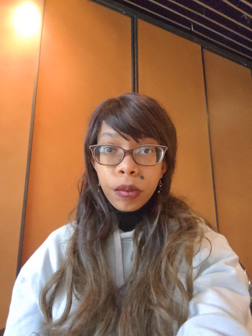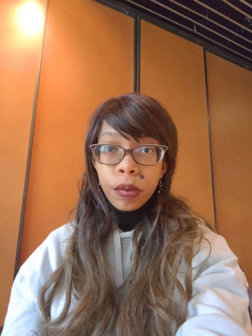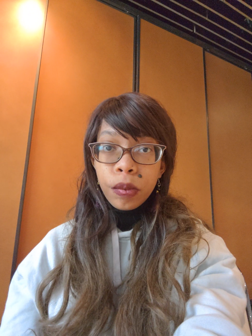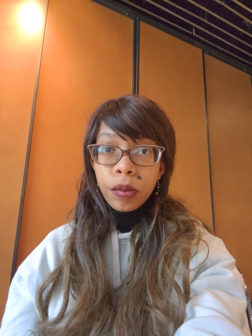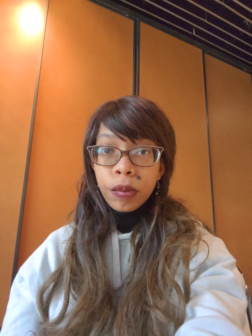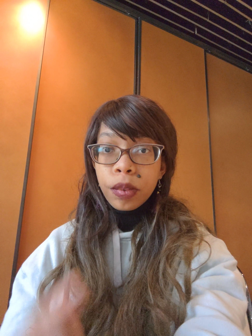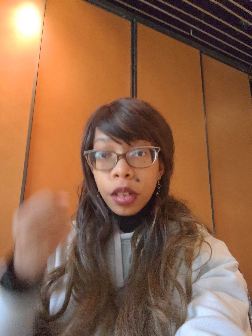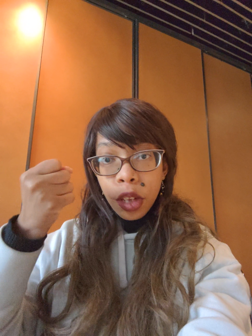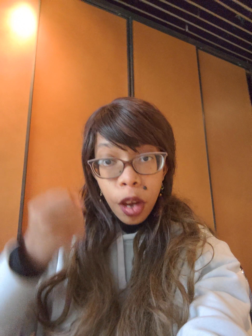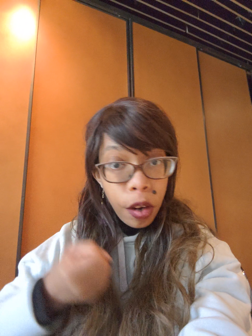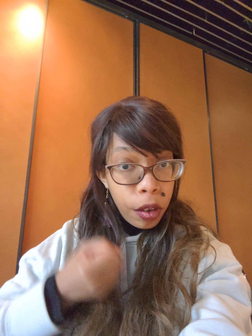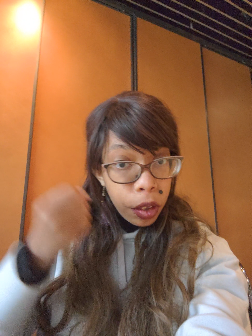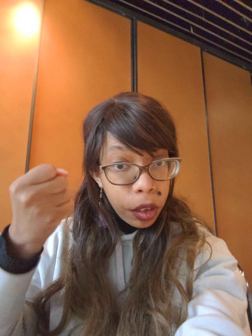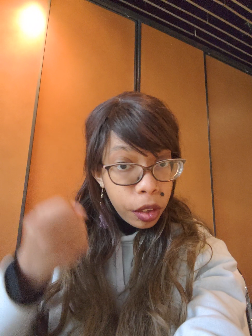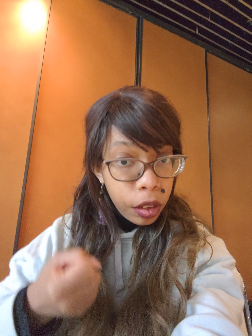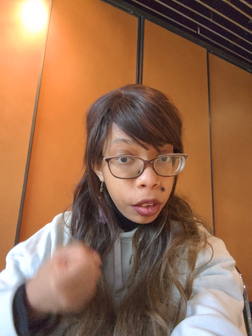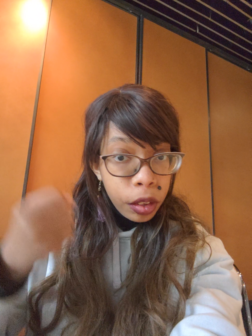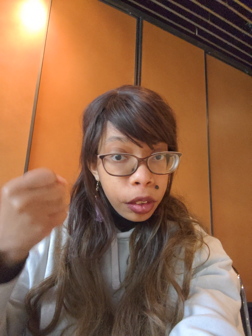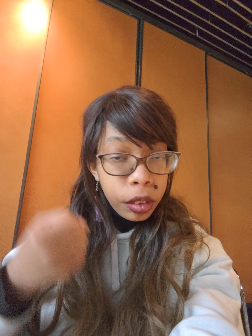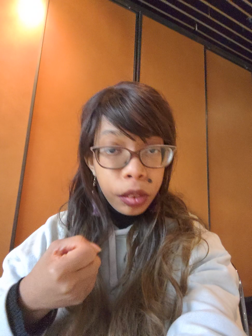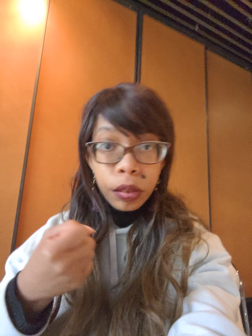car